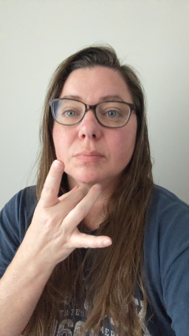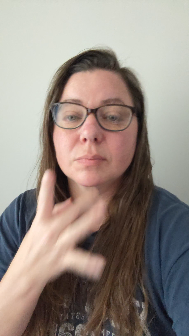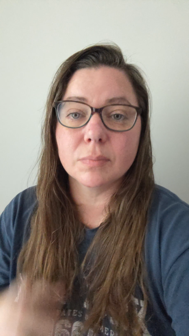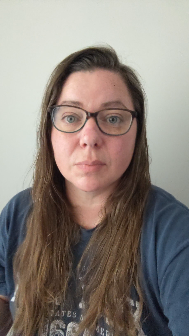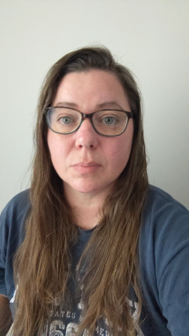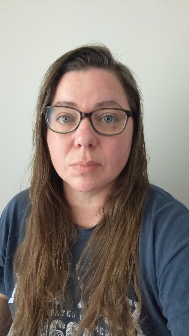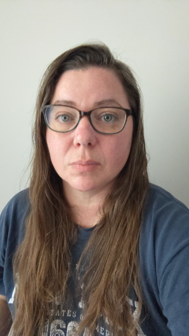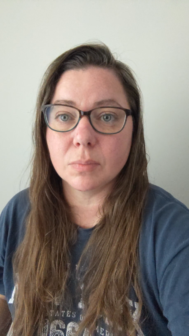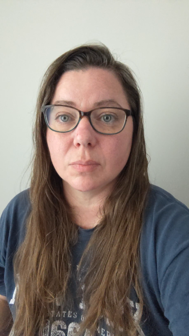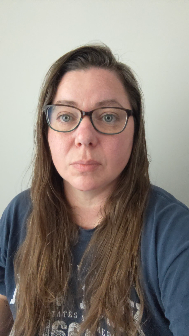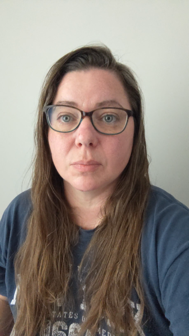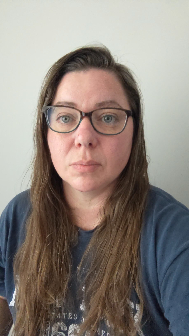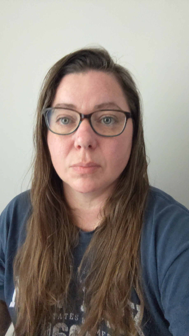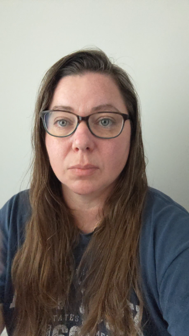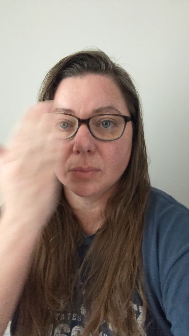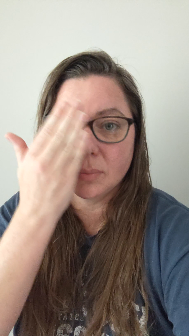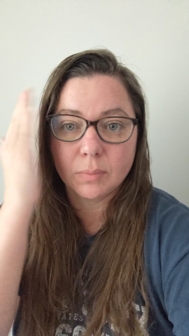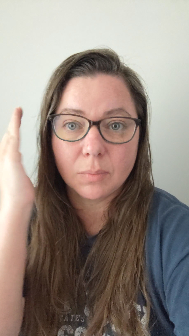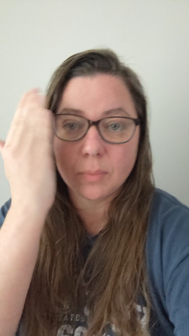peekaboo